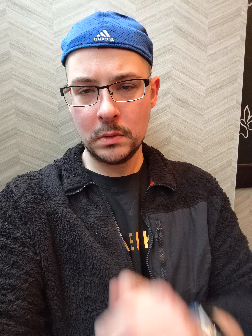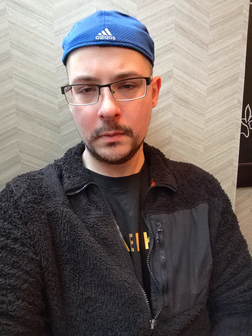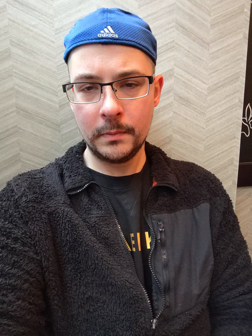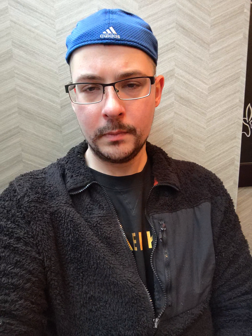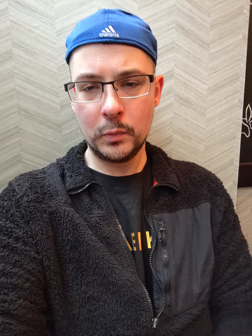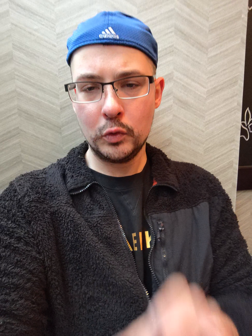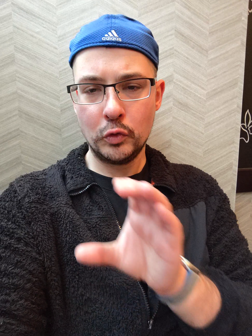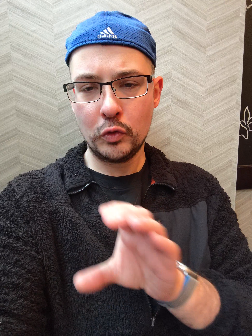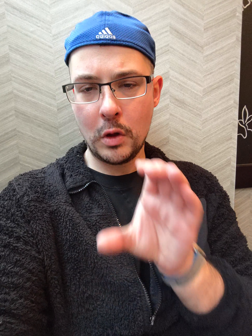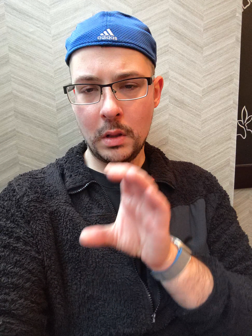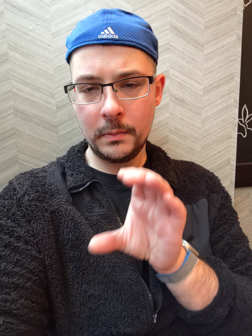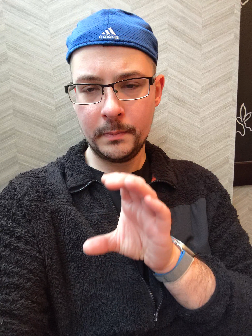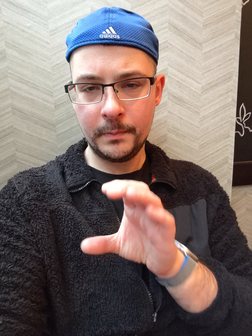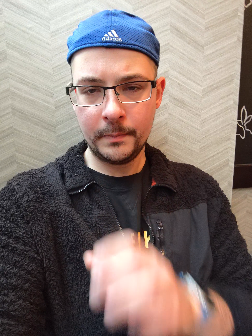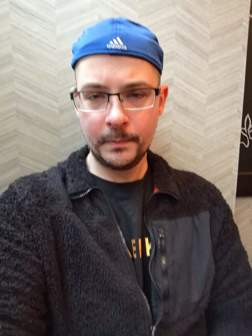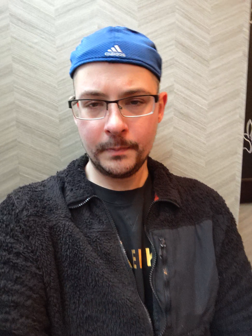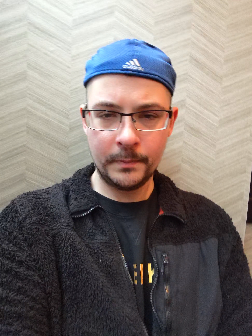chocolate